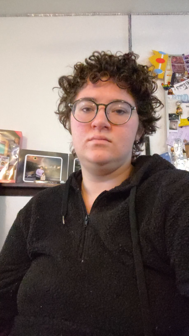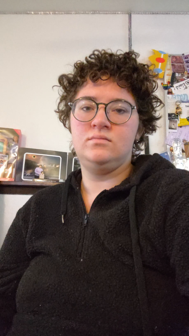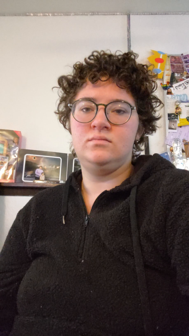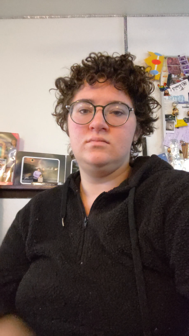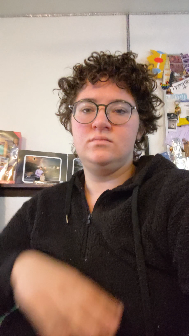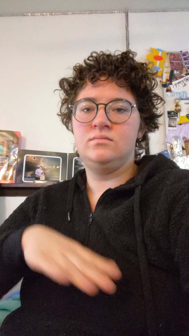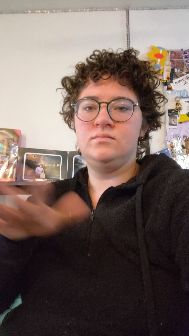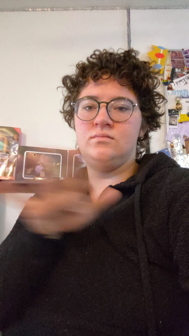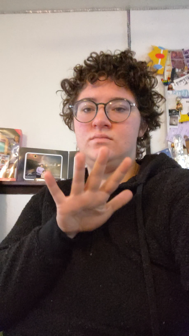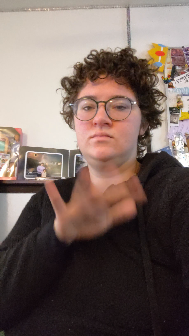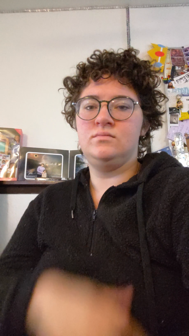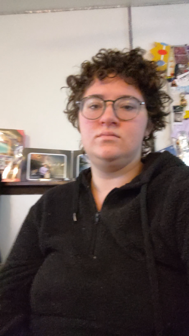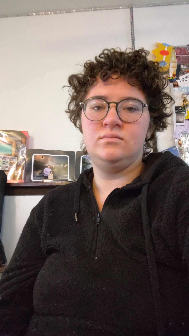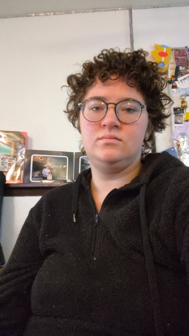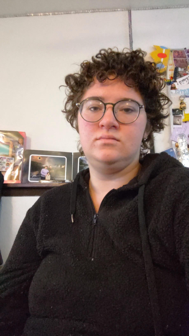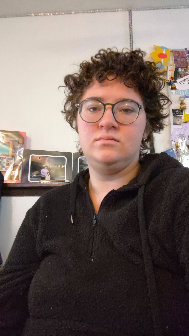full